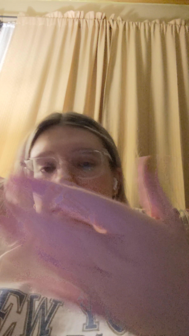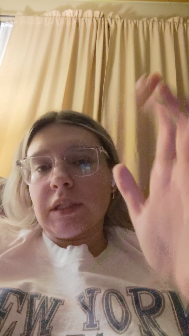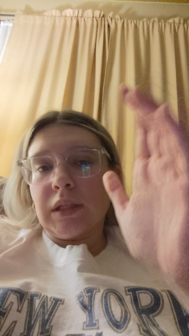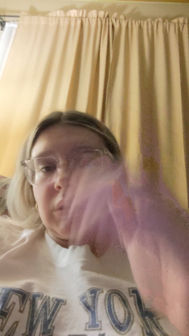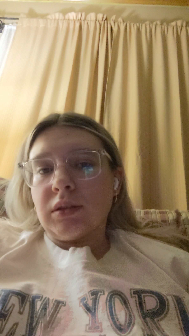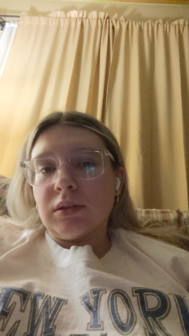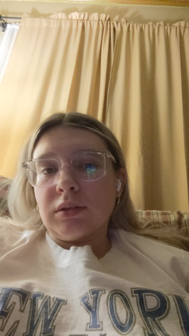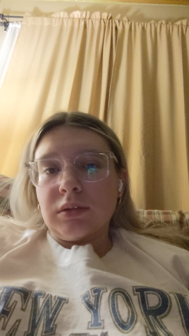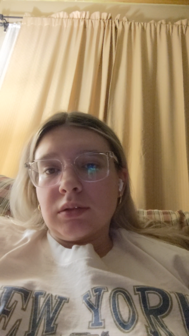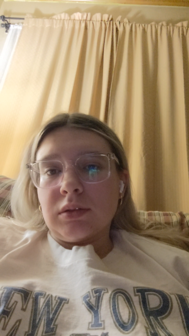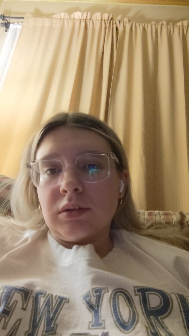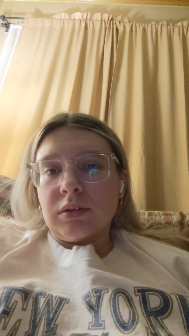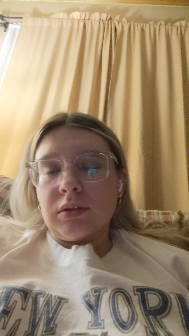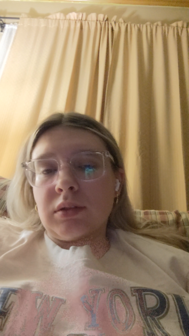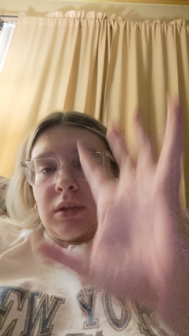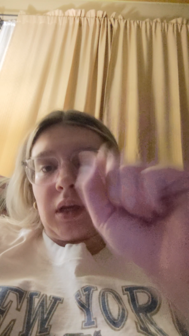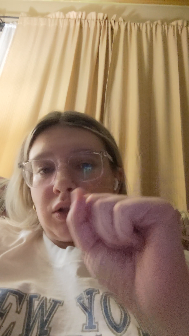catch